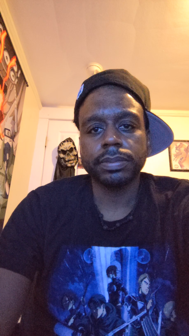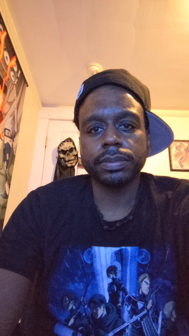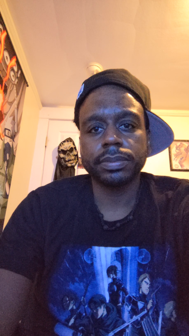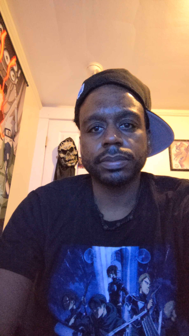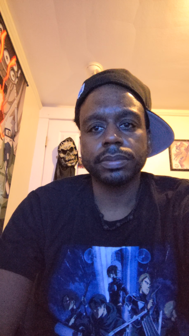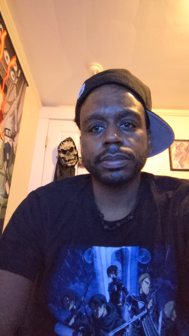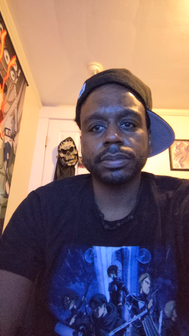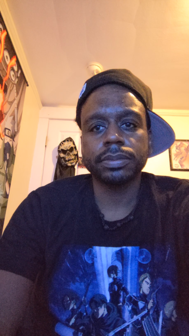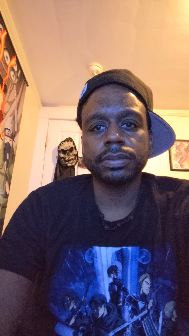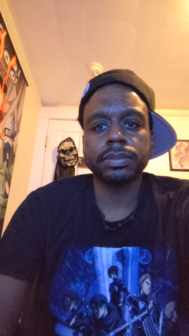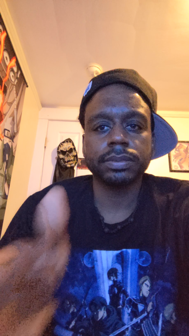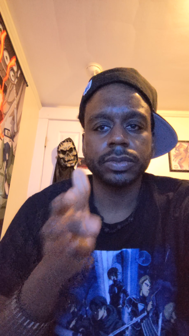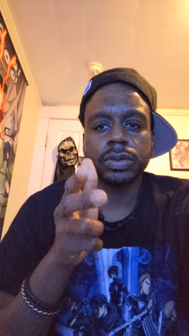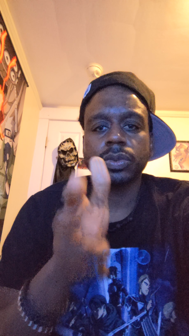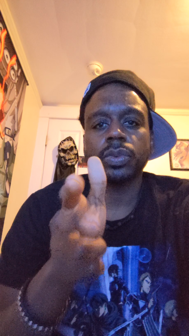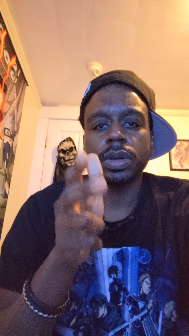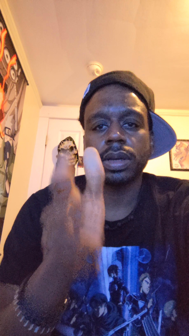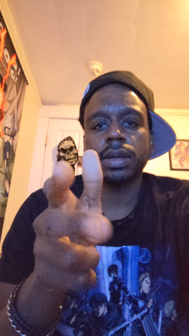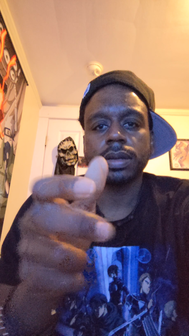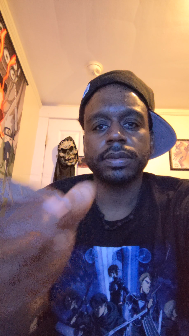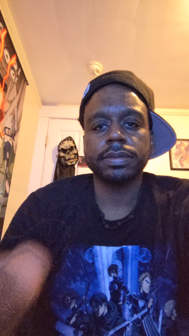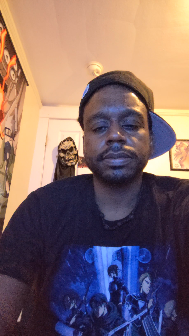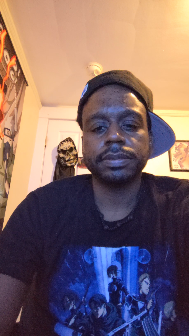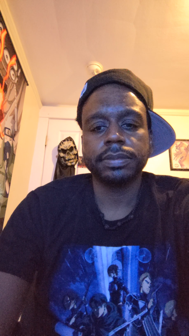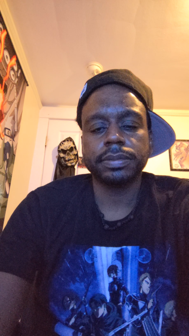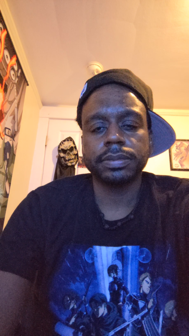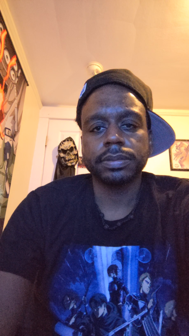garage